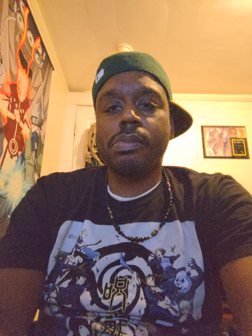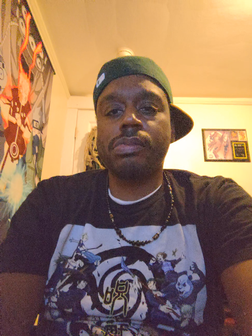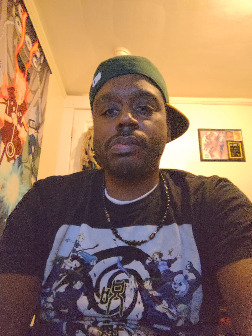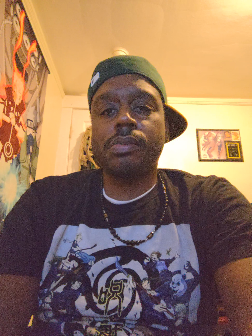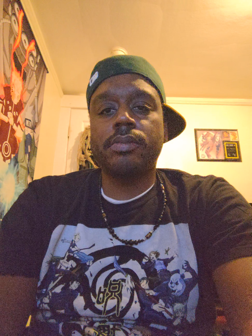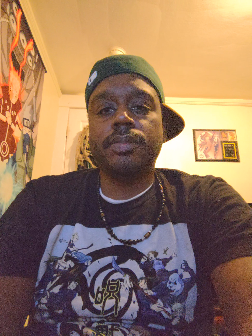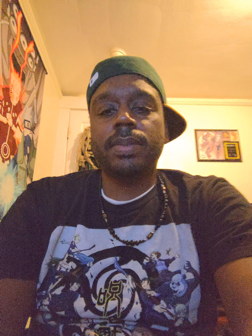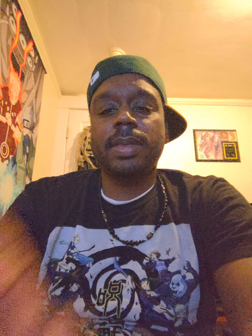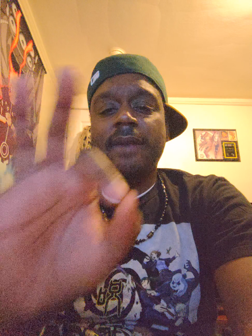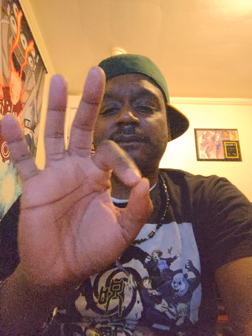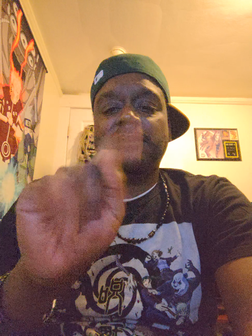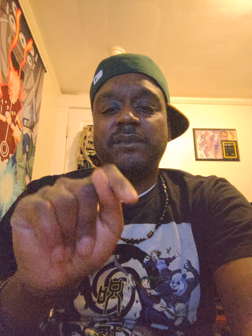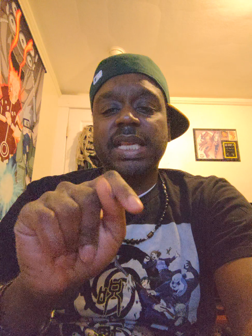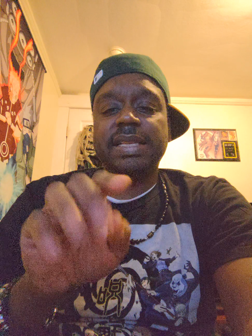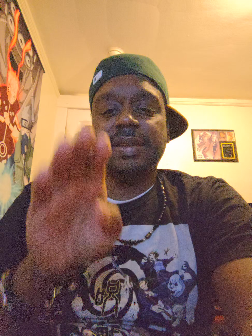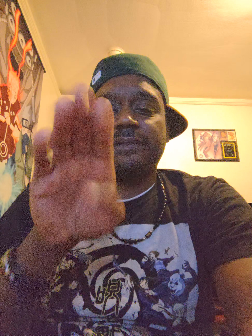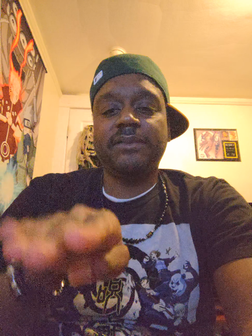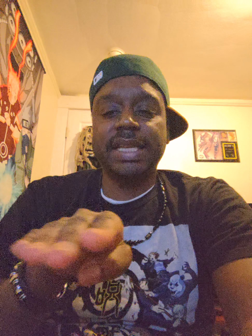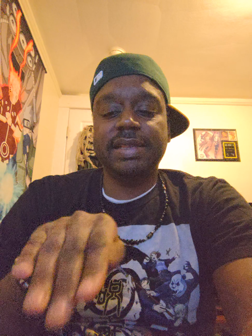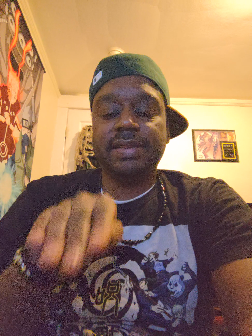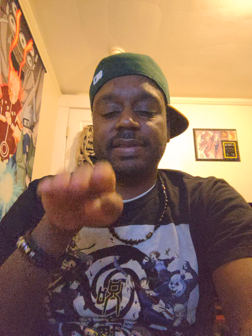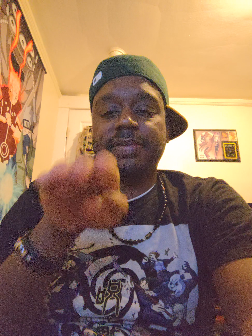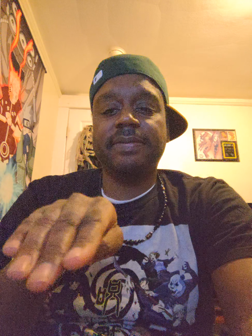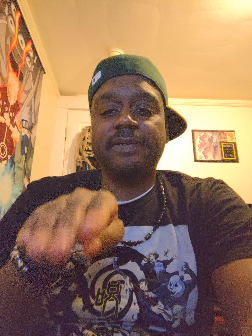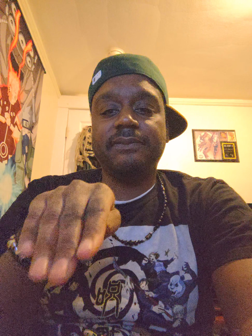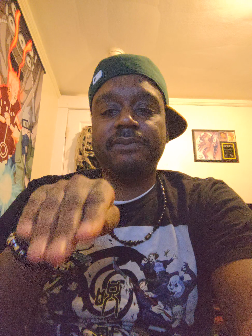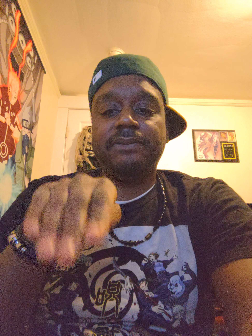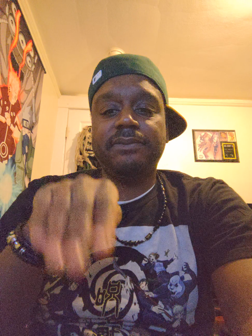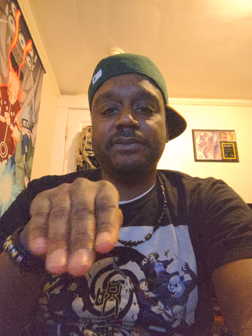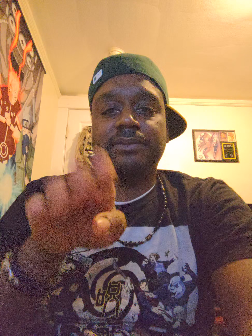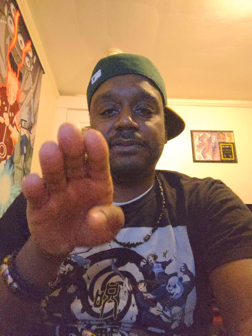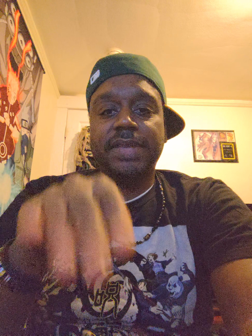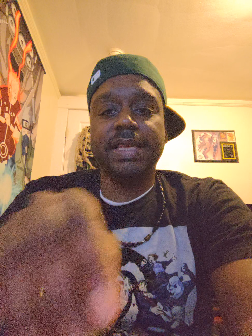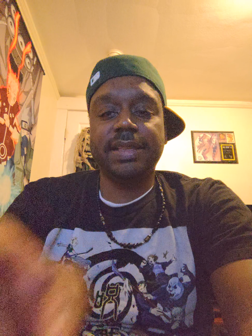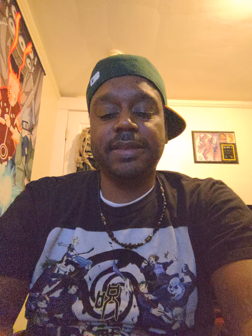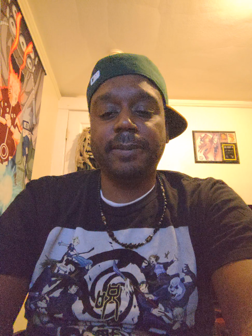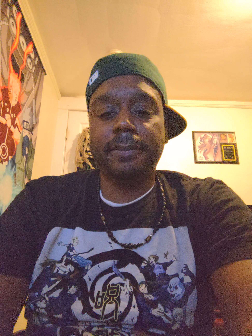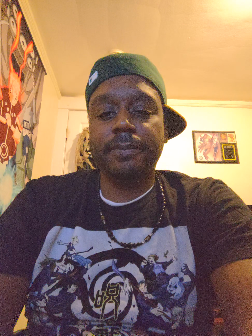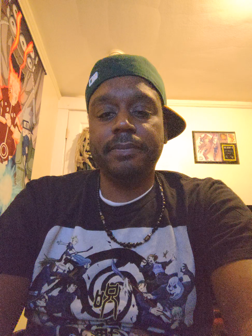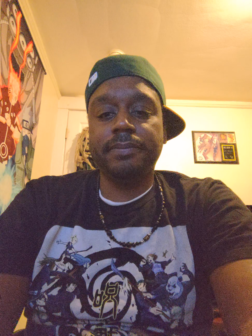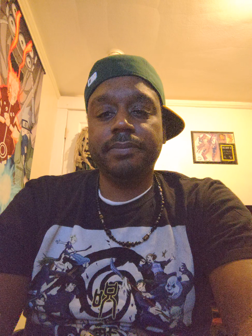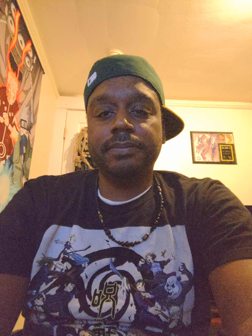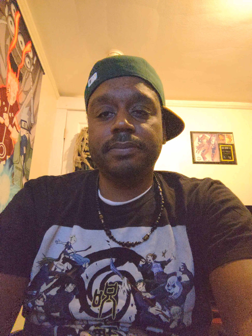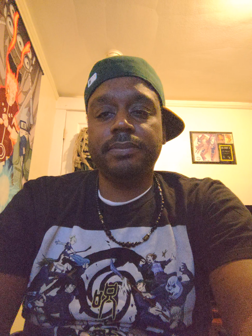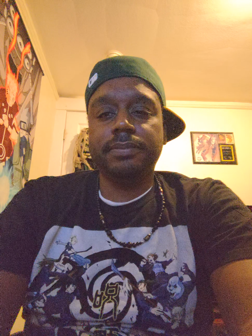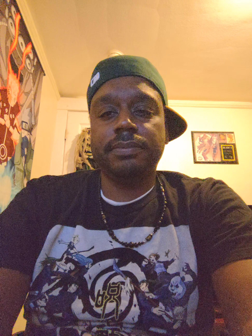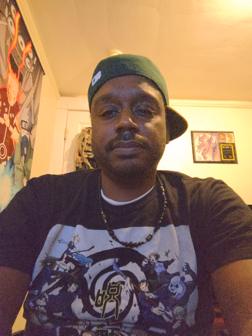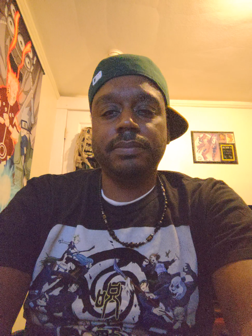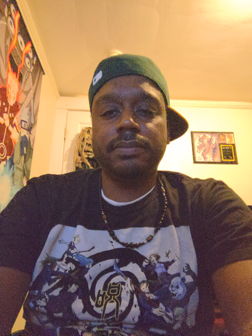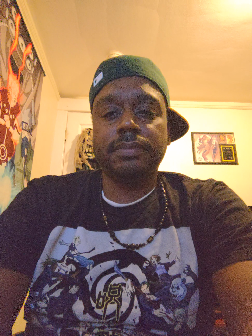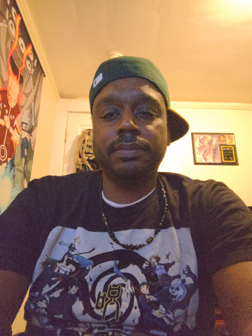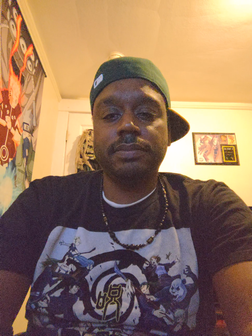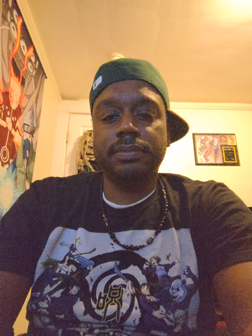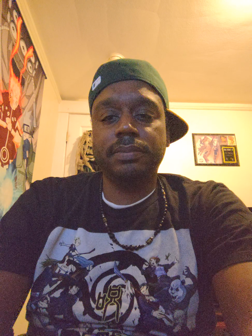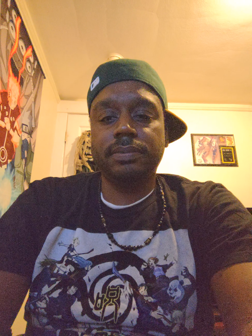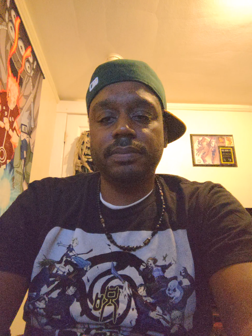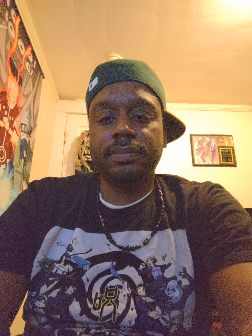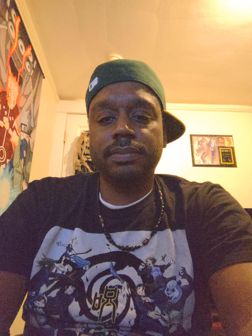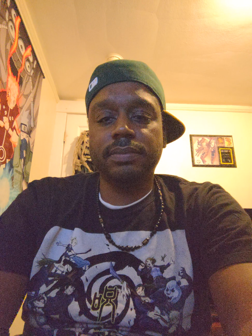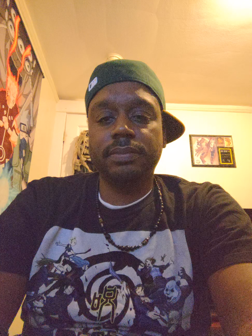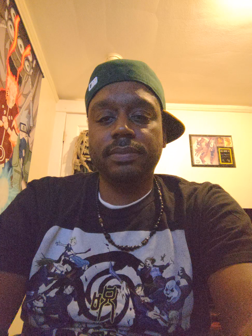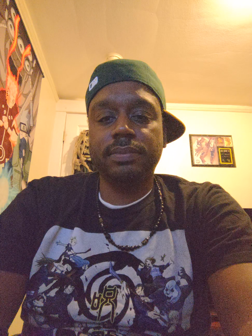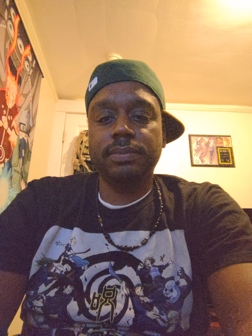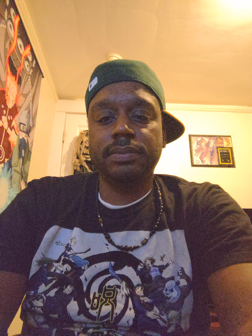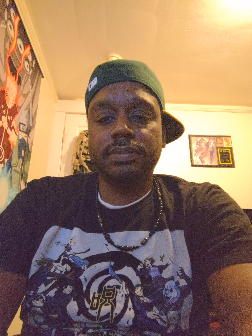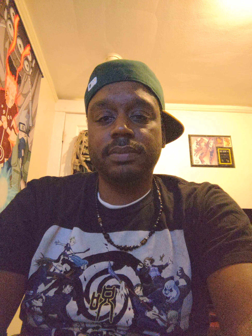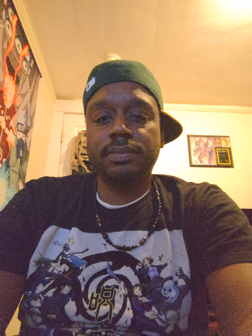feet